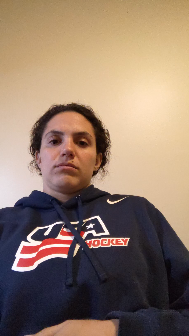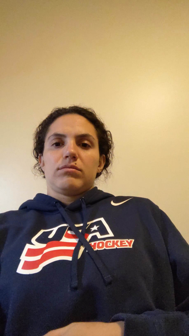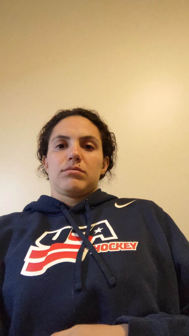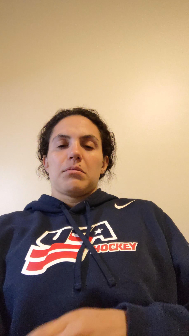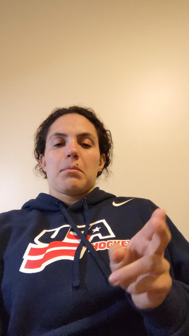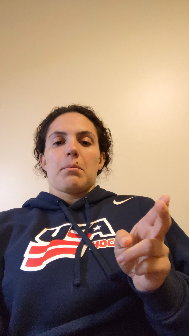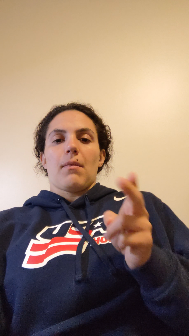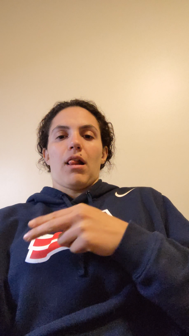belt